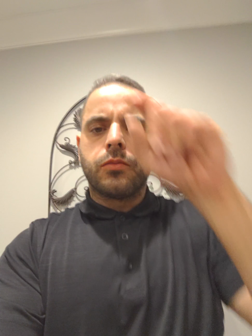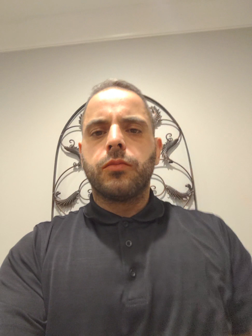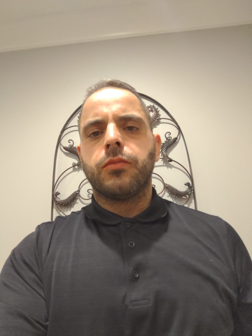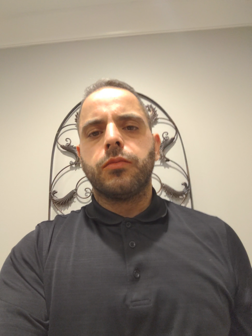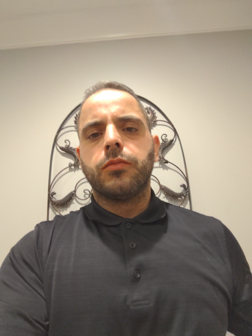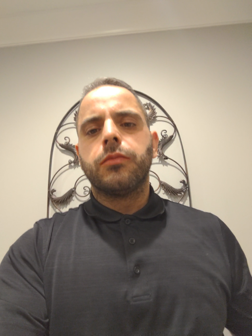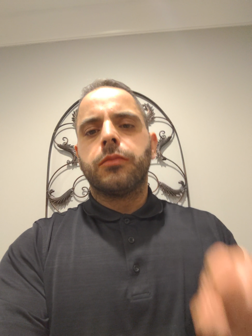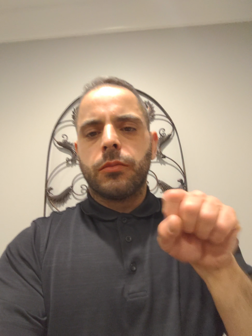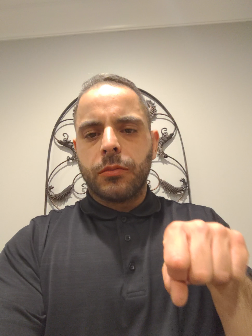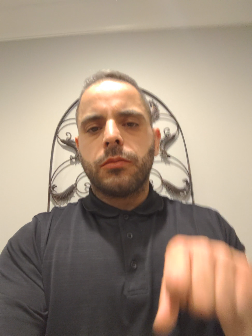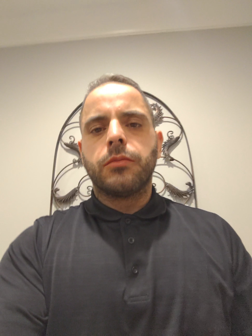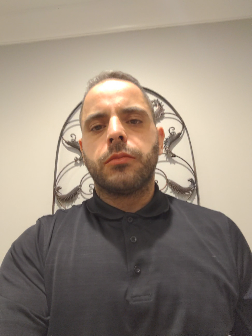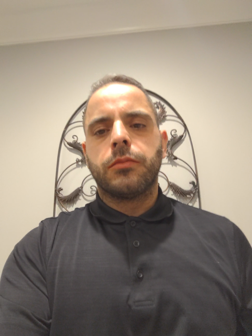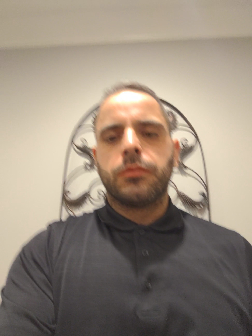can